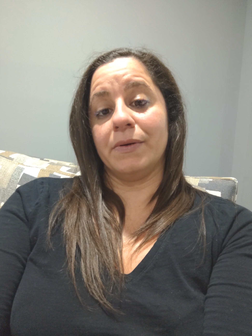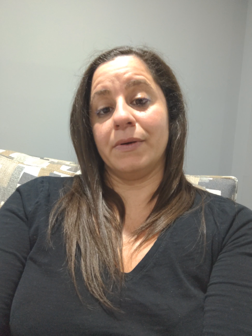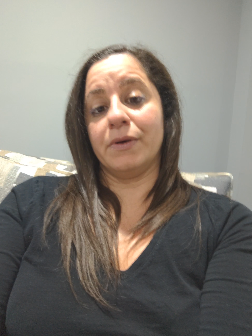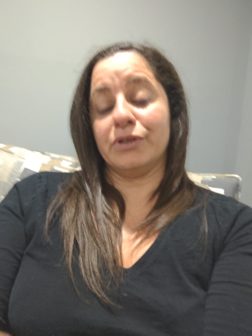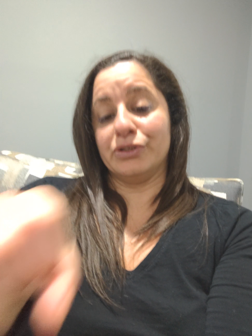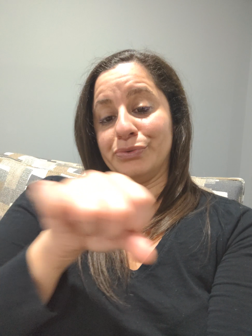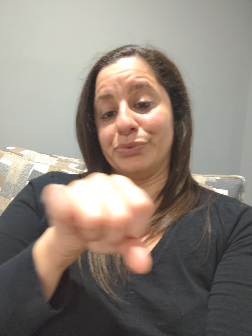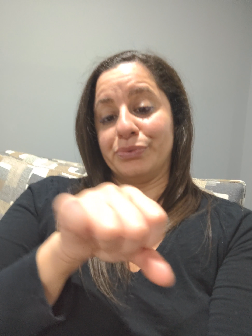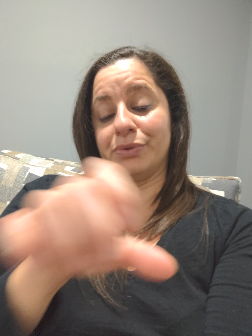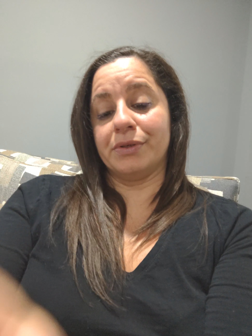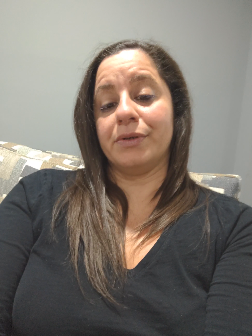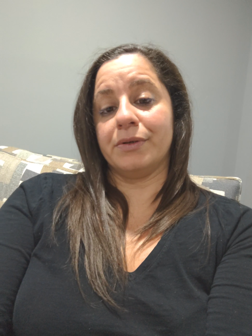shoe